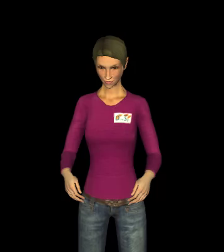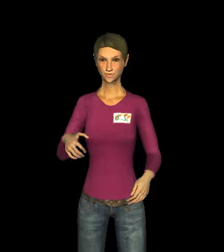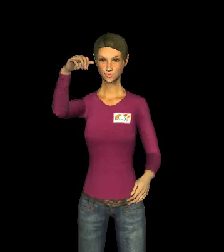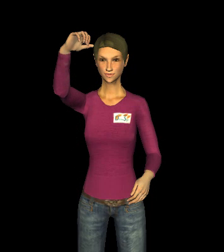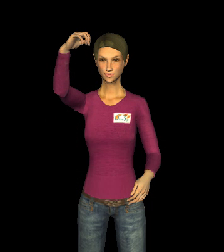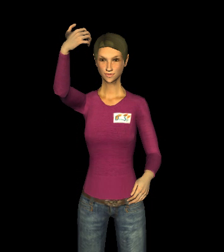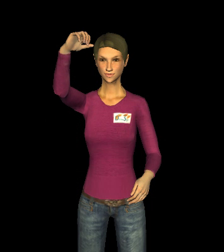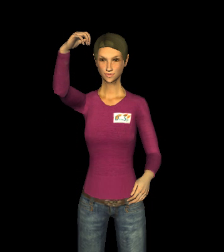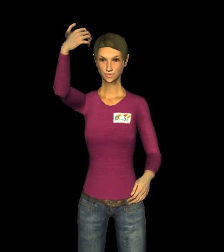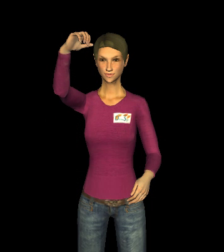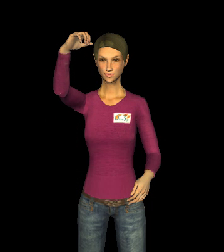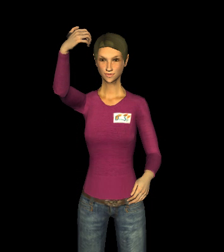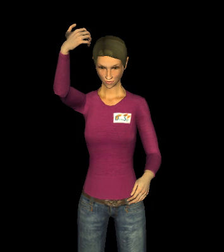شمس